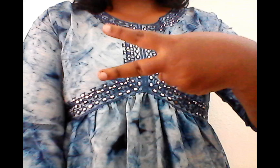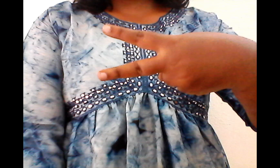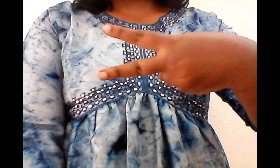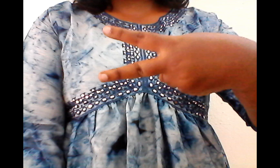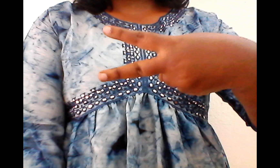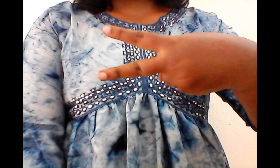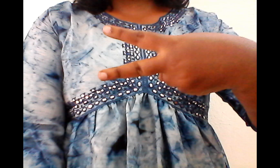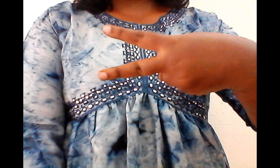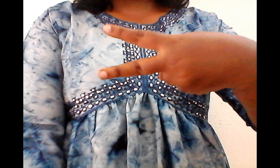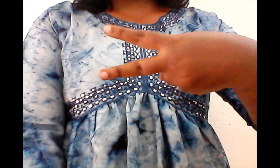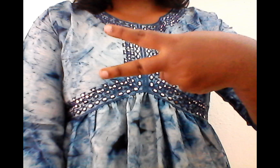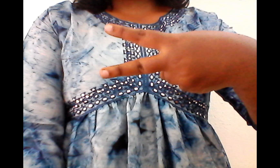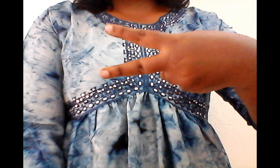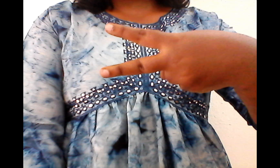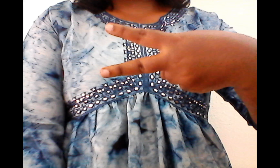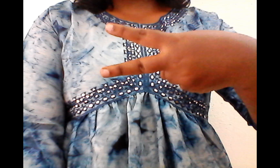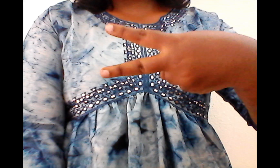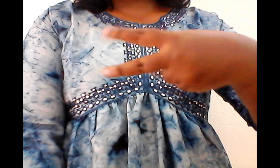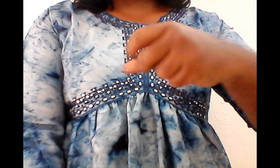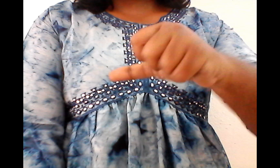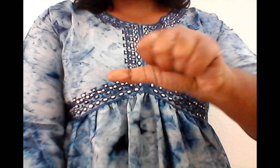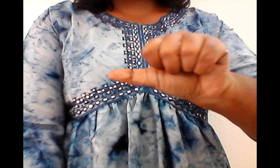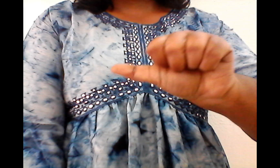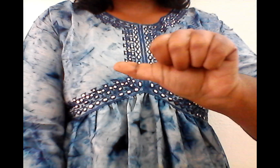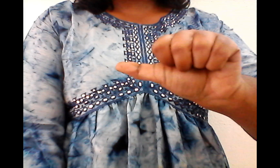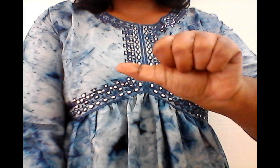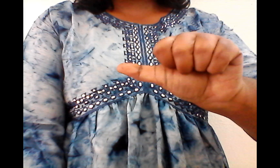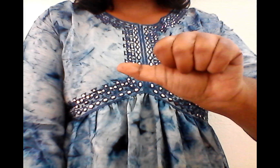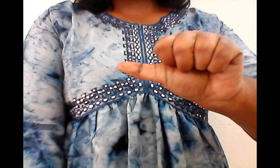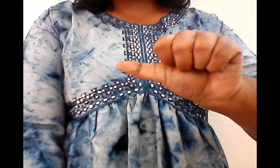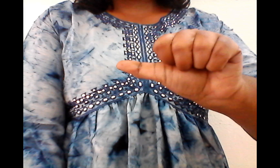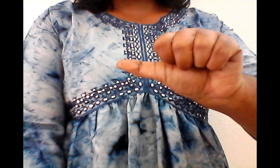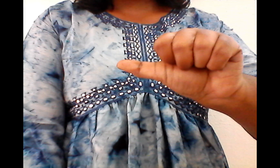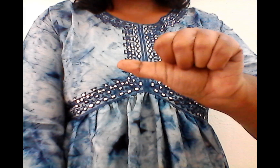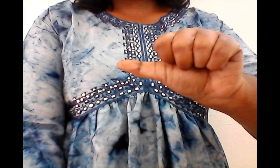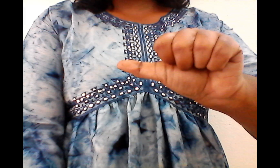ഐ